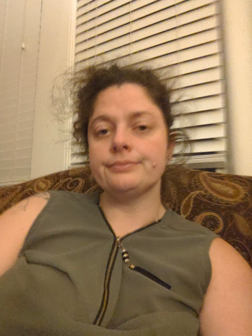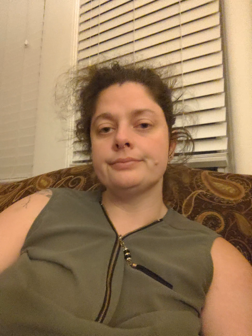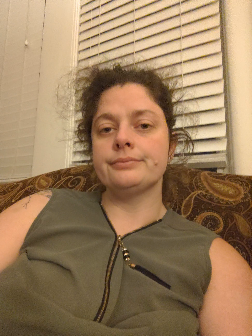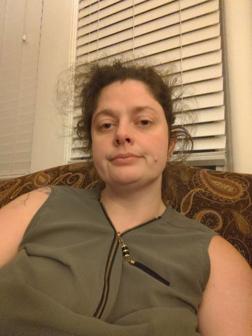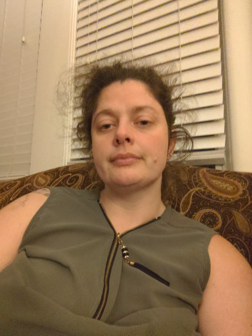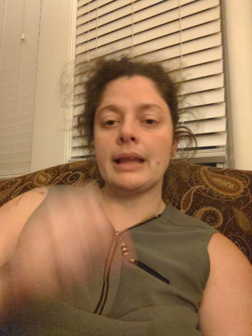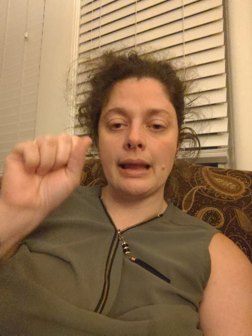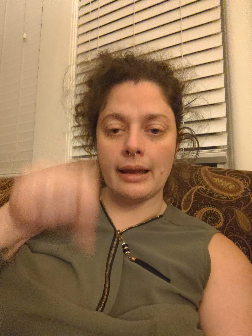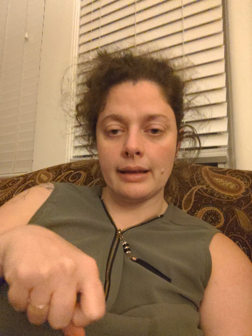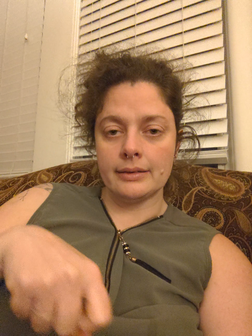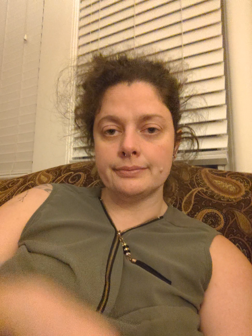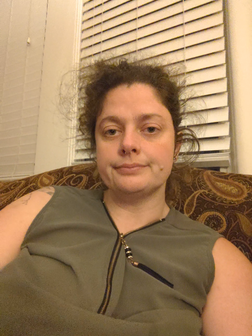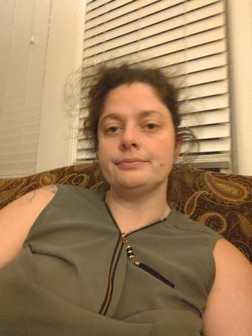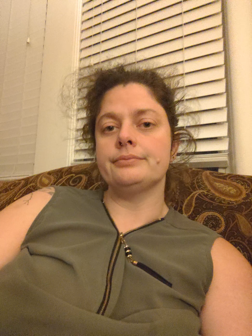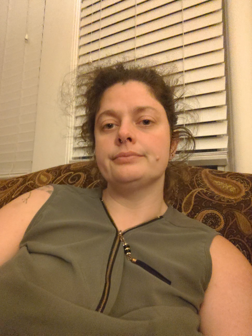can